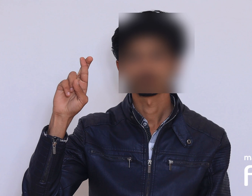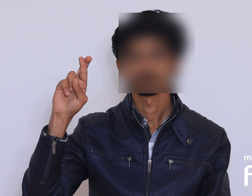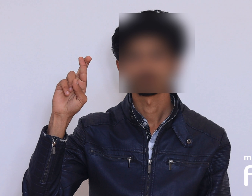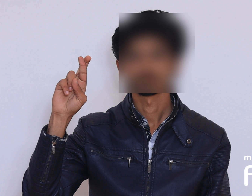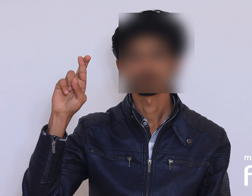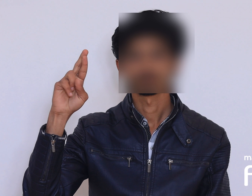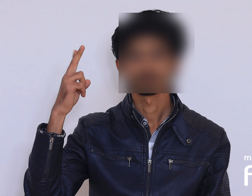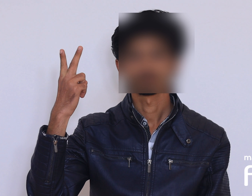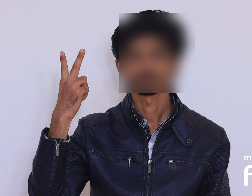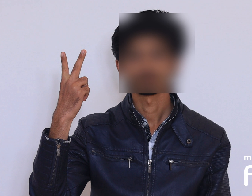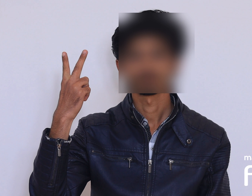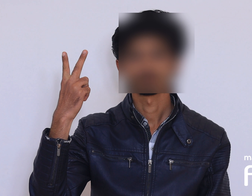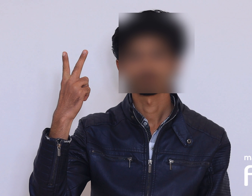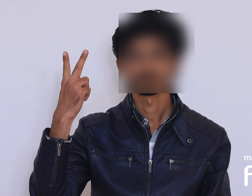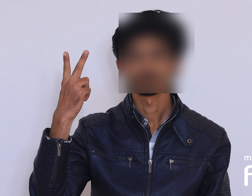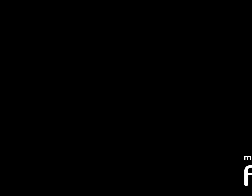ڑ